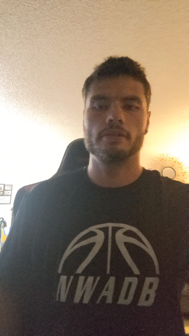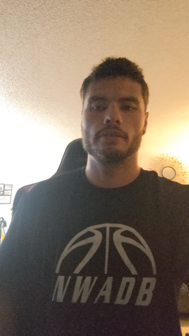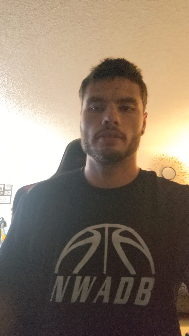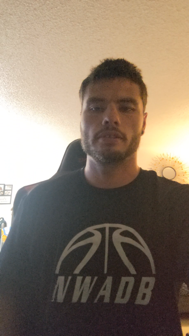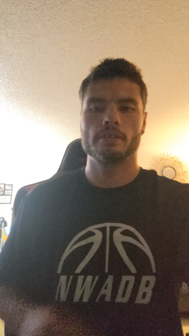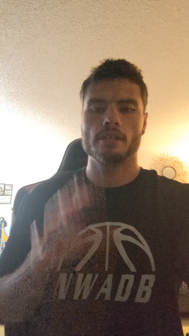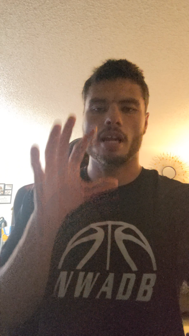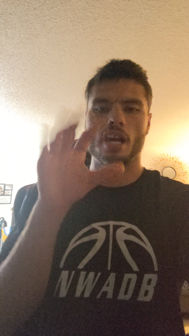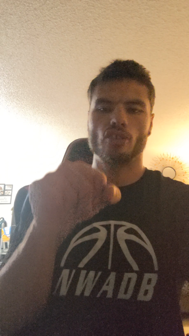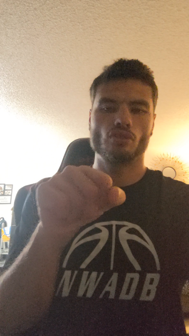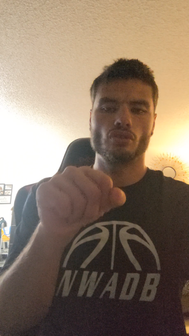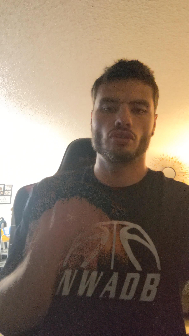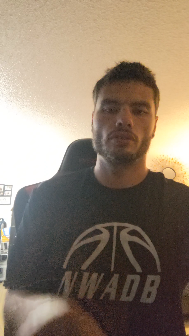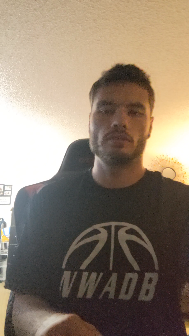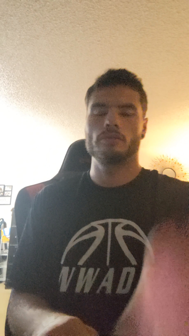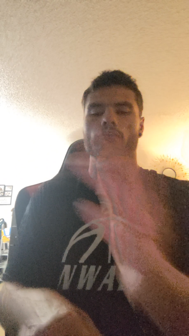catch